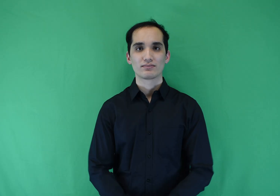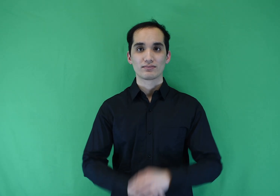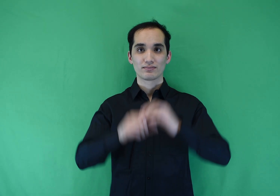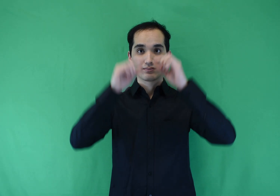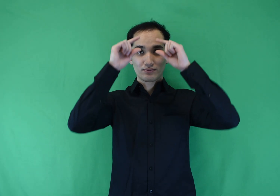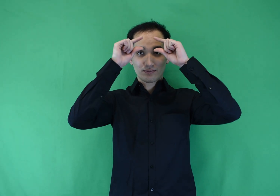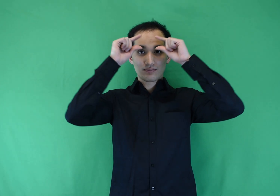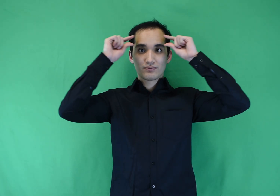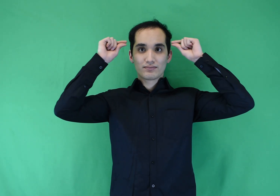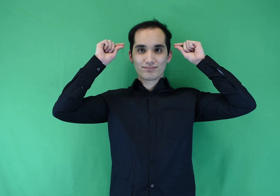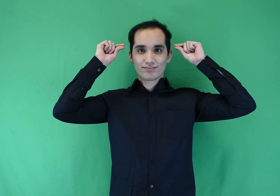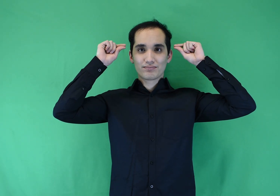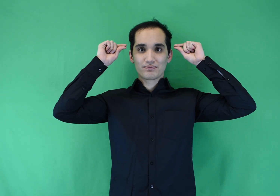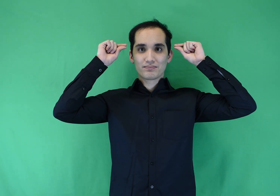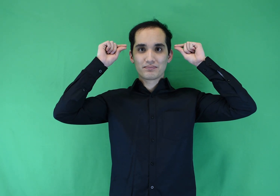enfermero